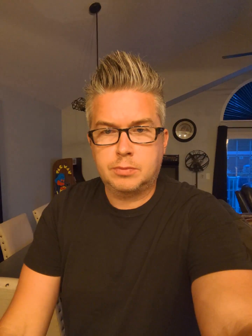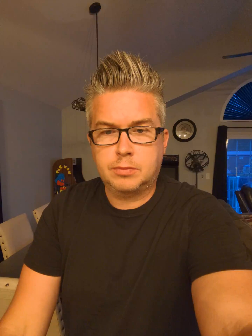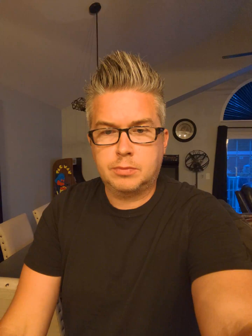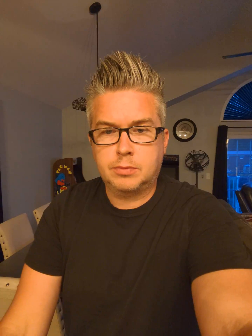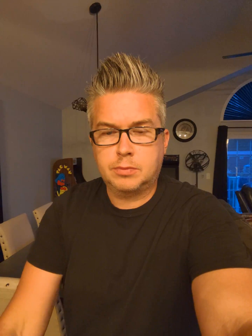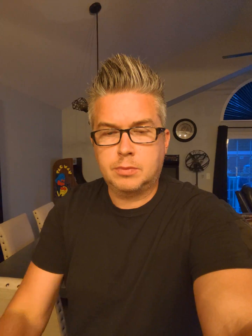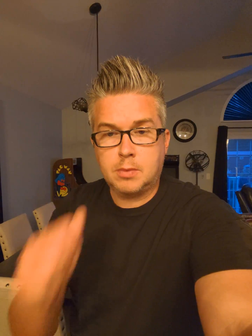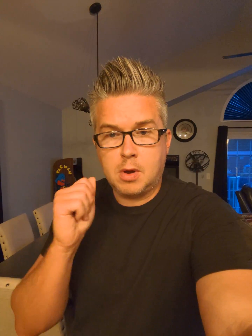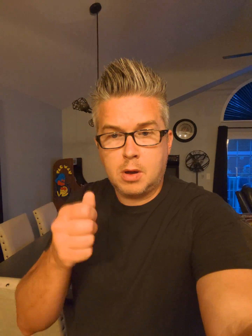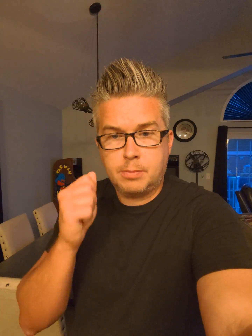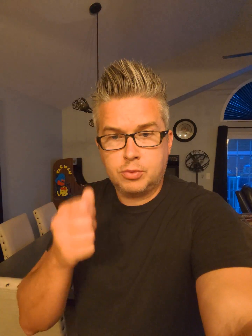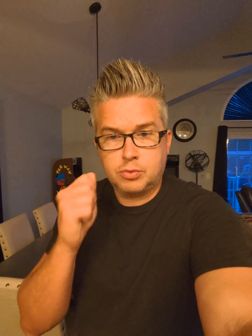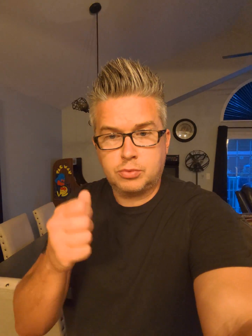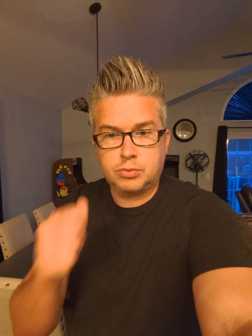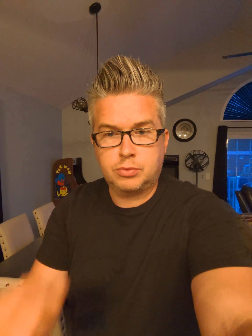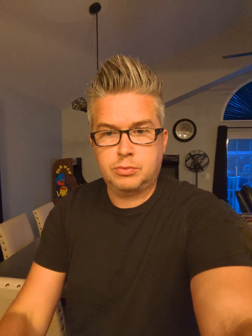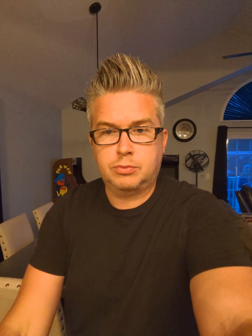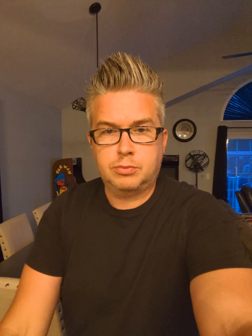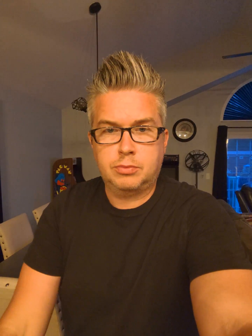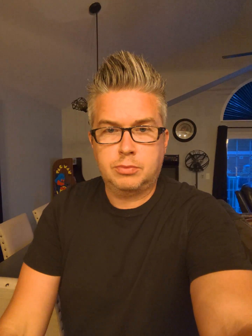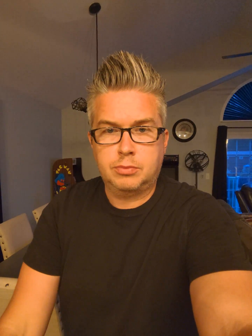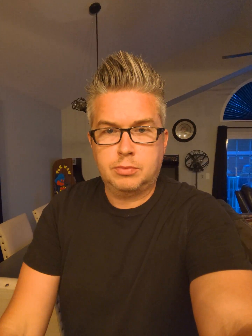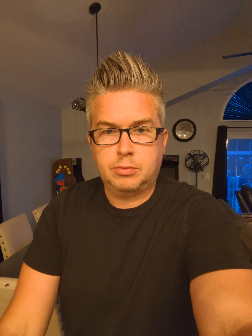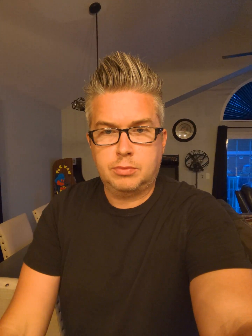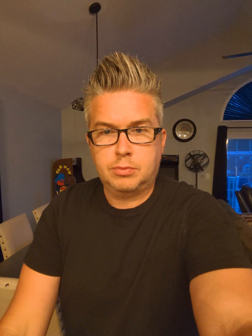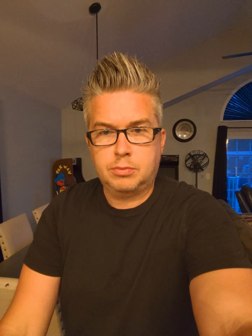hammer